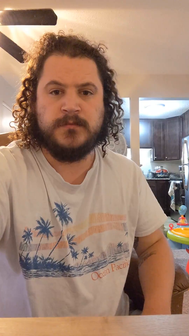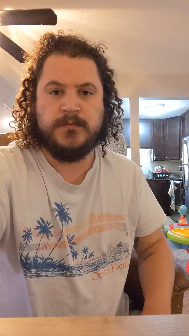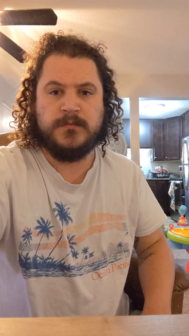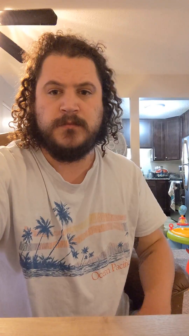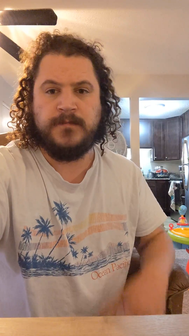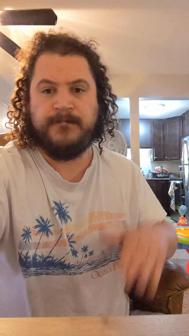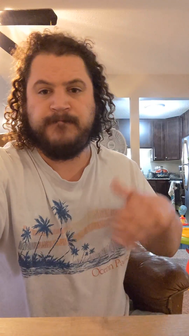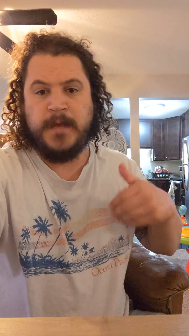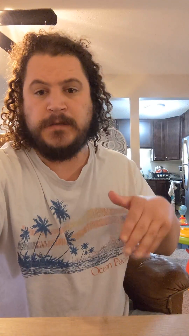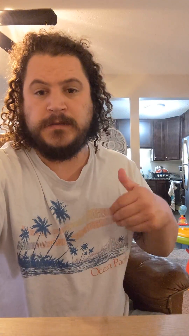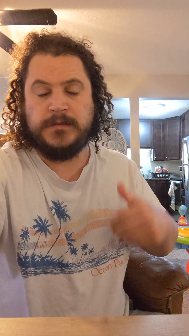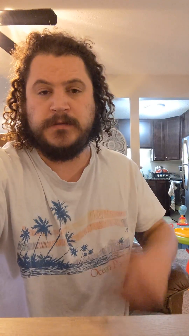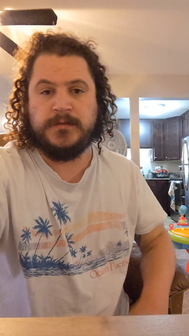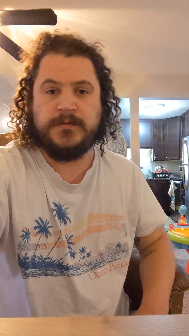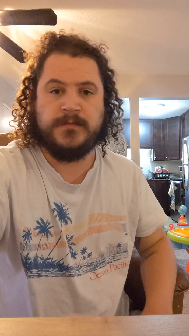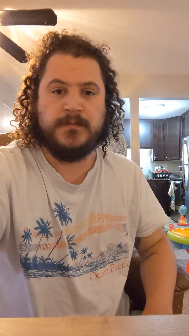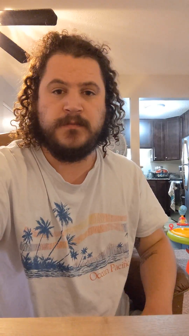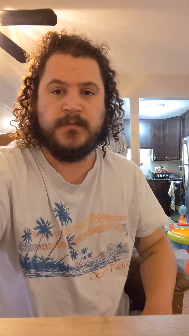pants